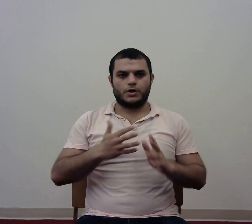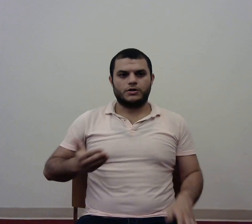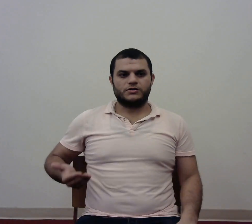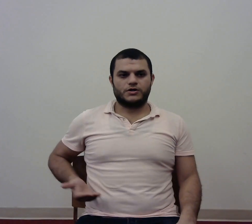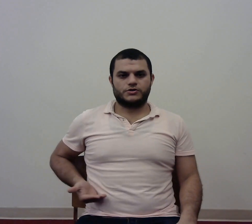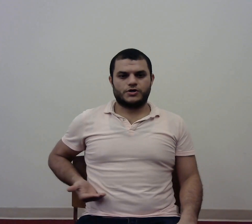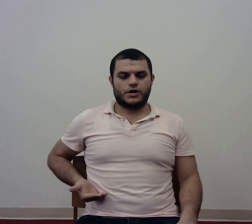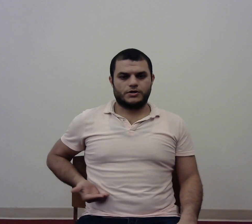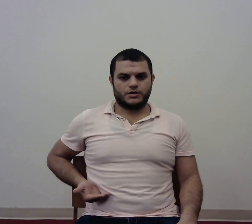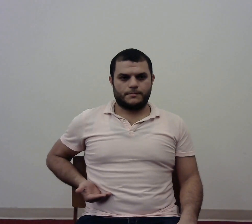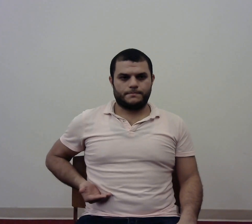yaşamaq